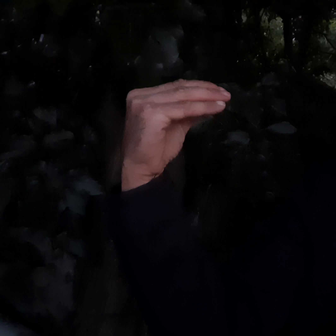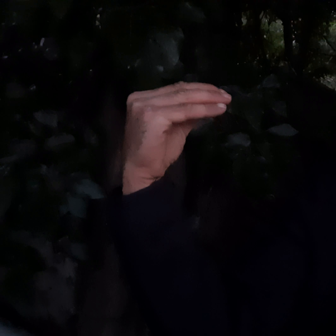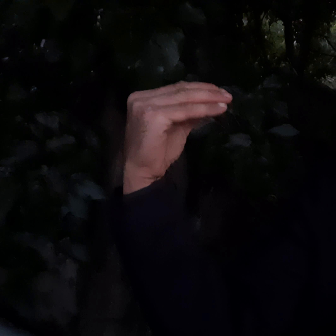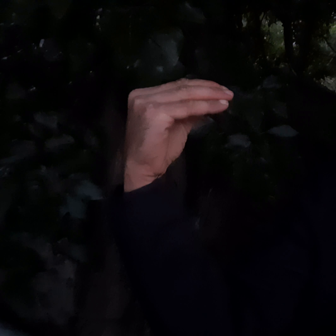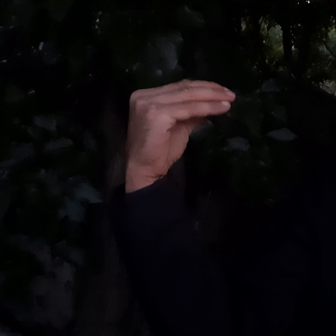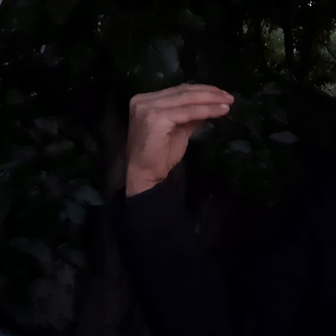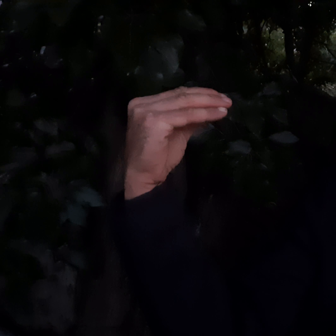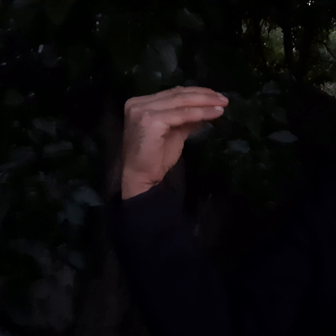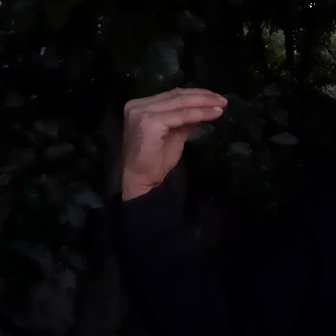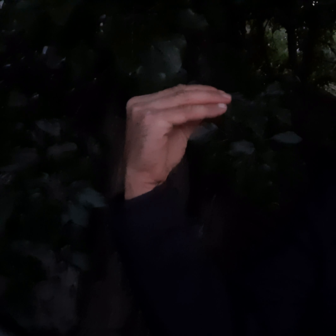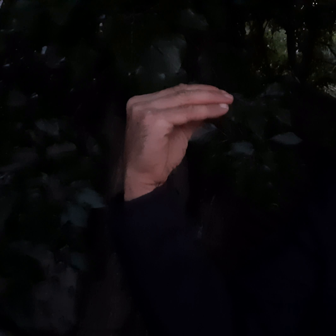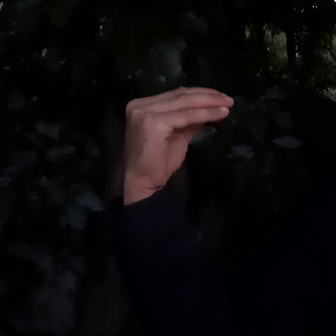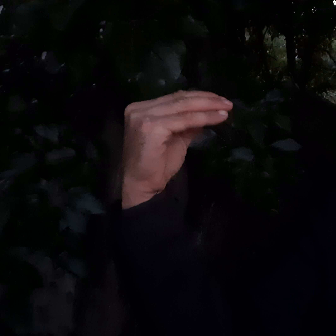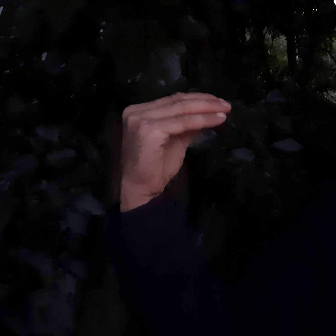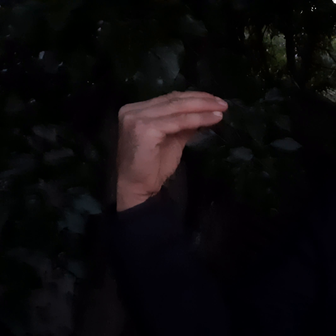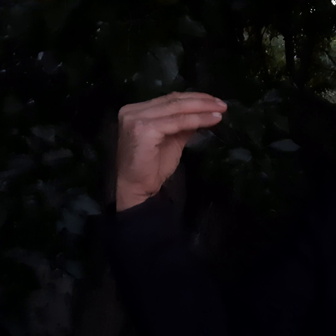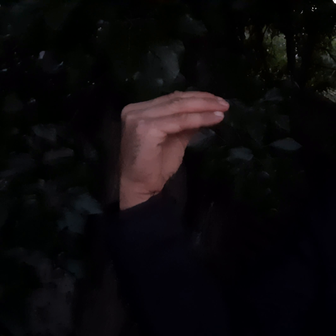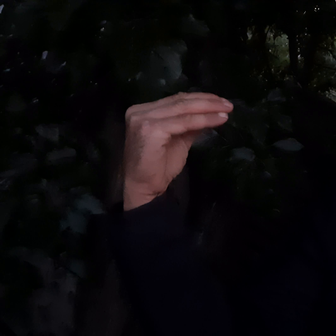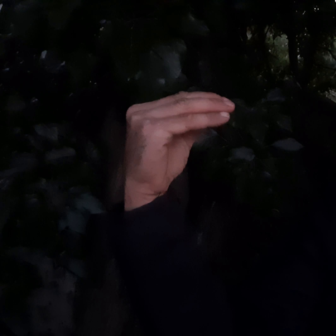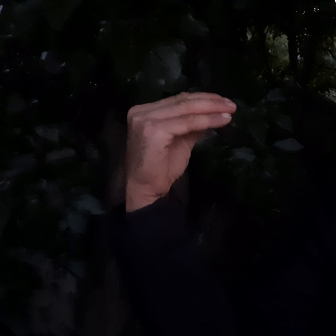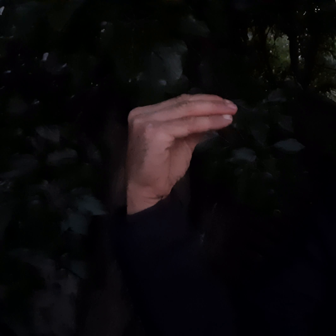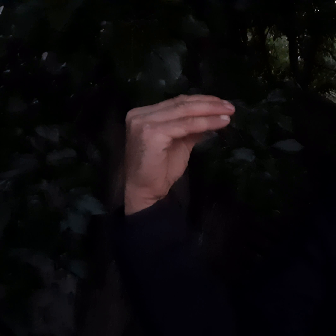Ж